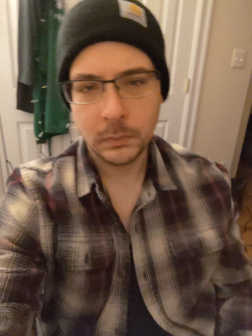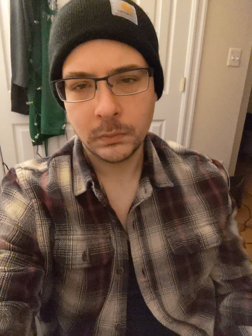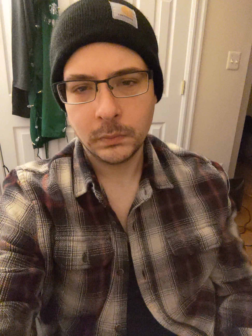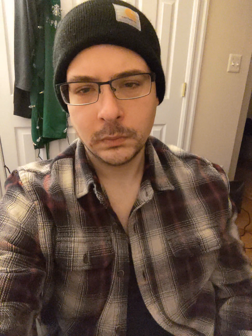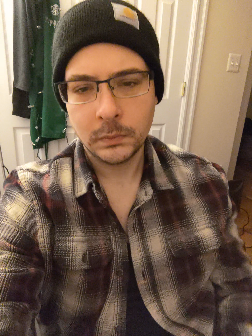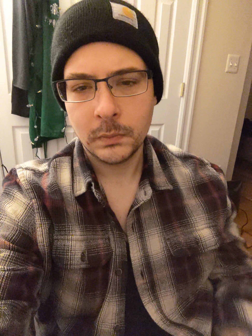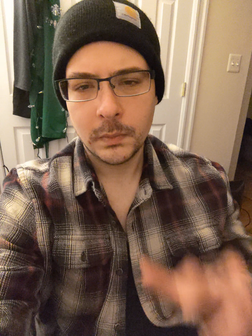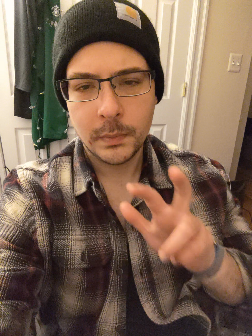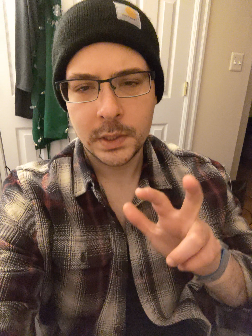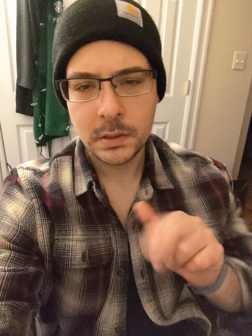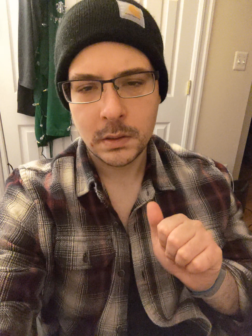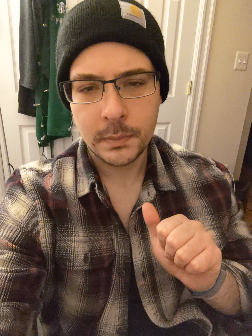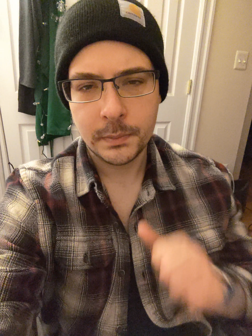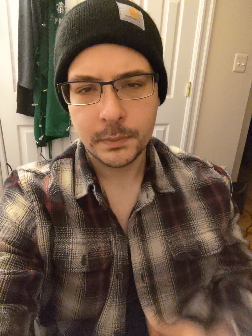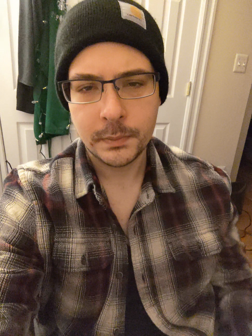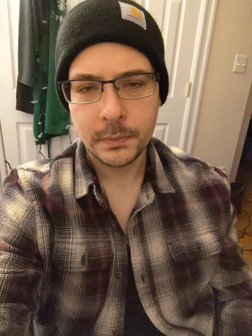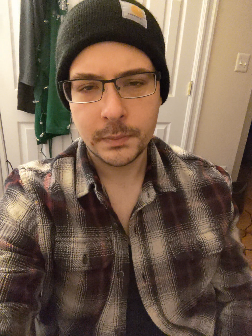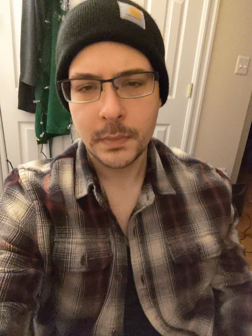pizza